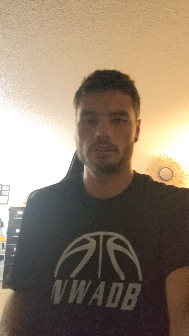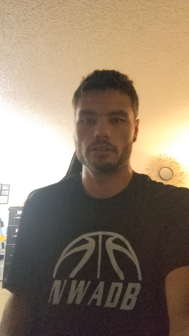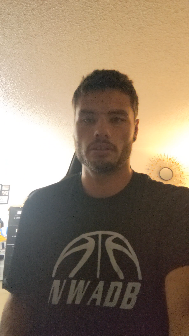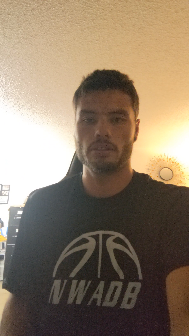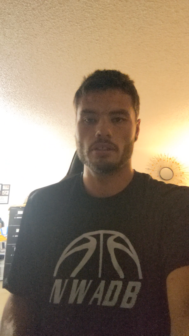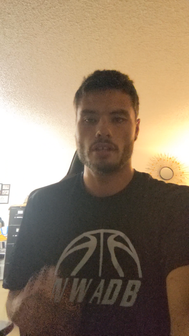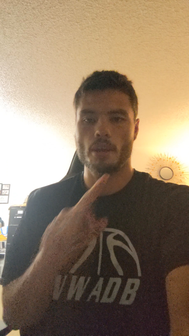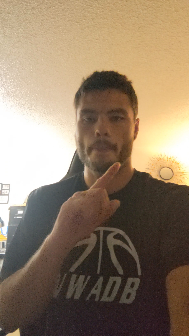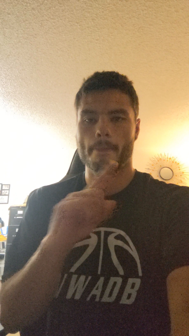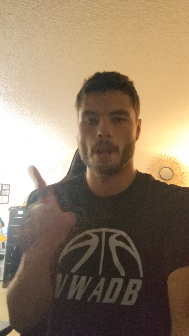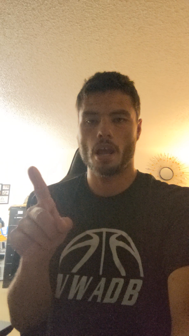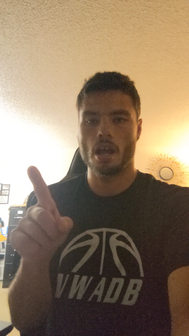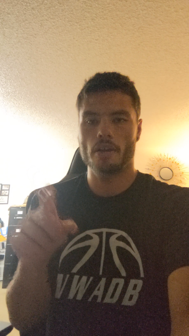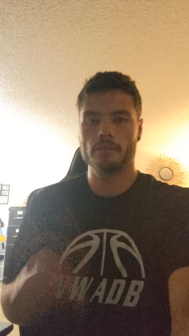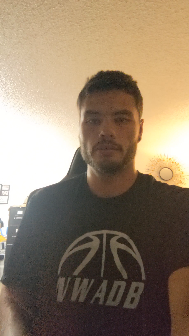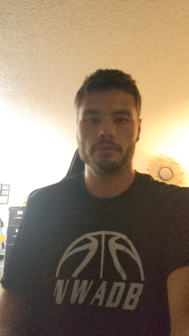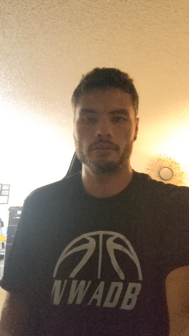but